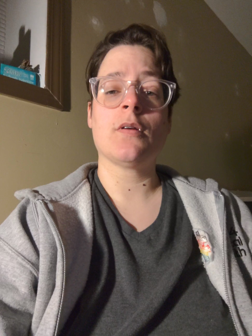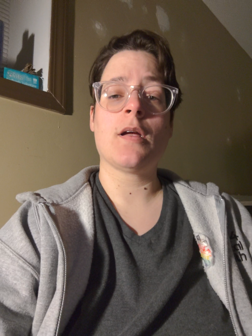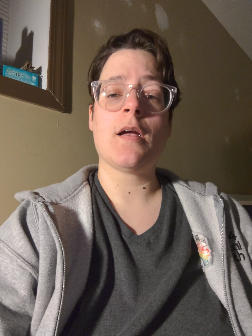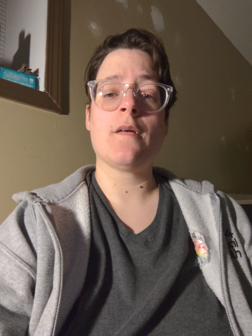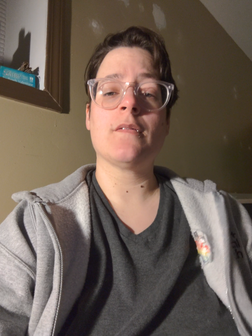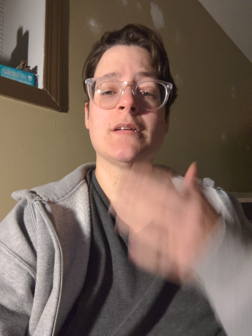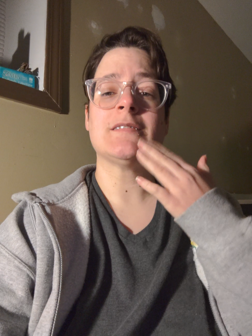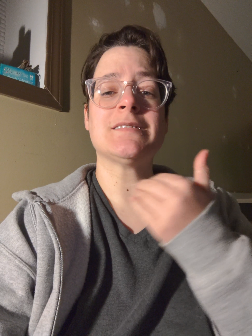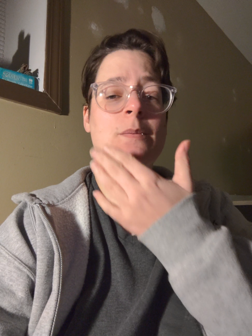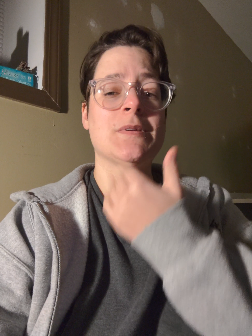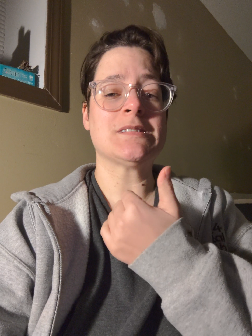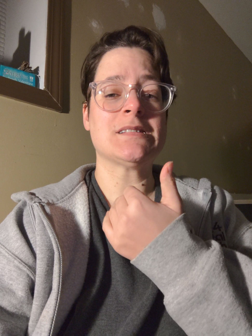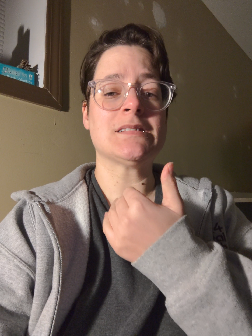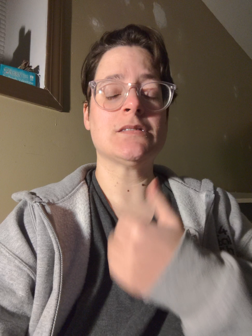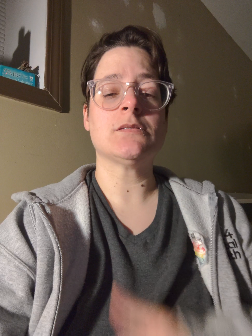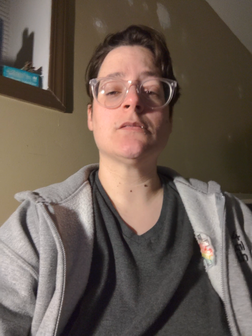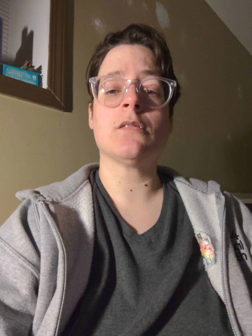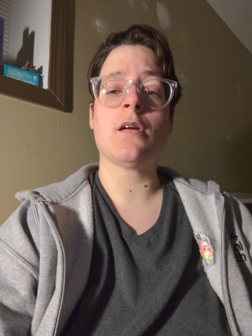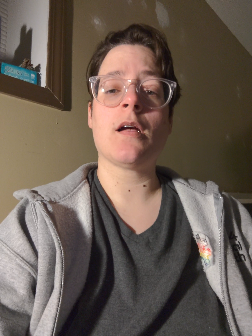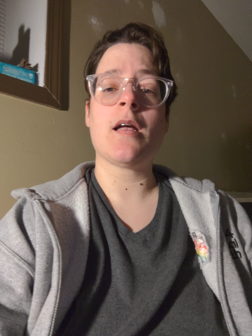napkin